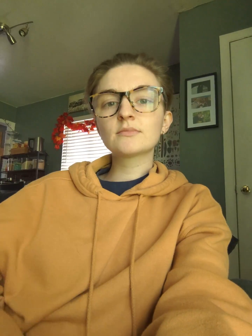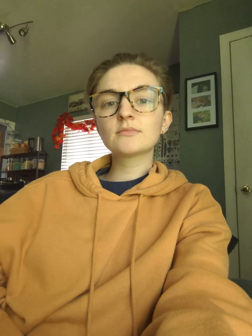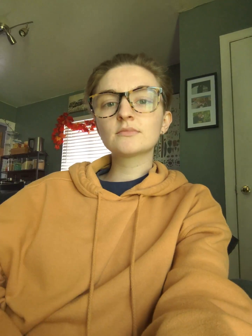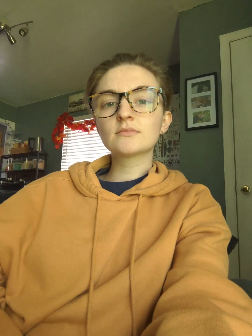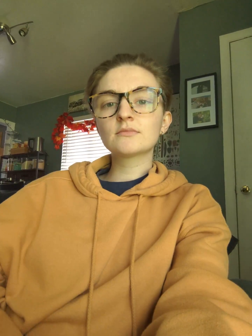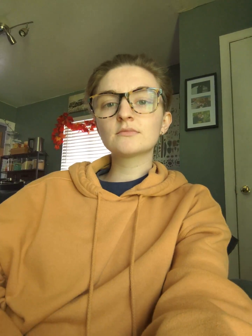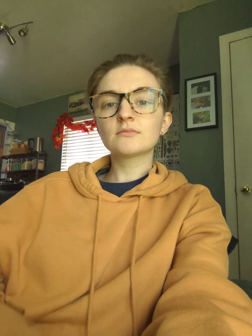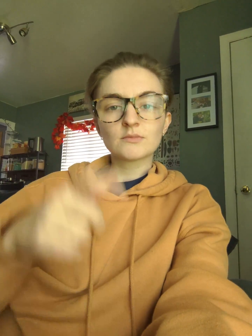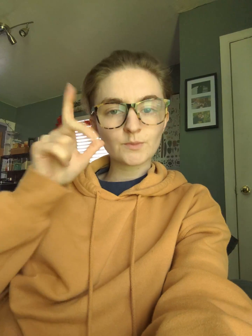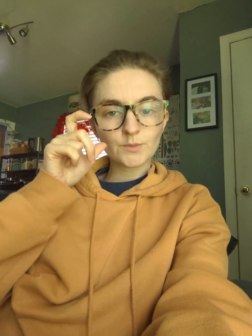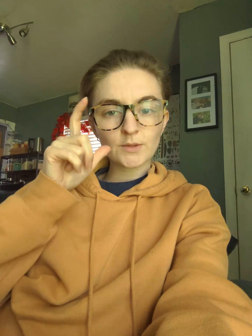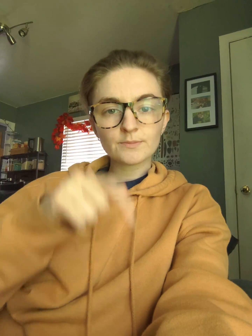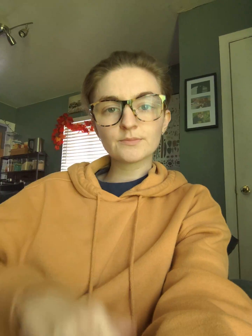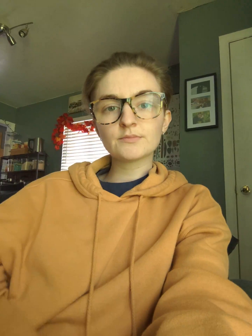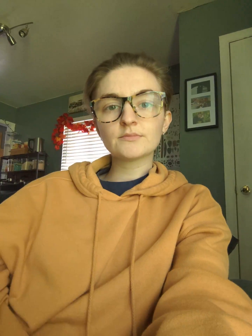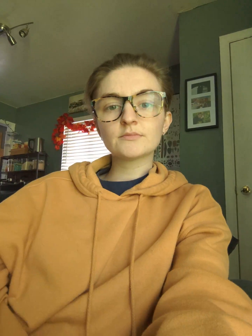camera